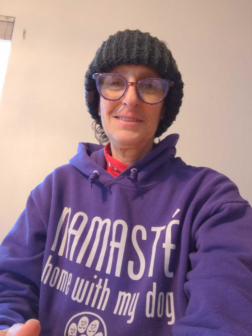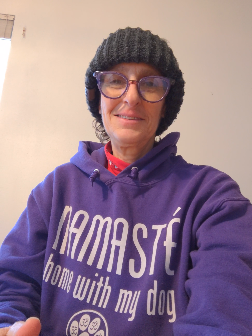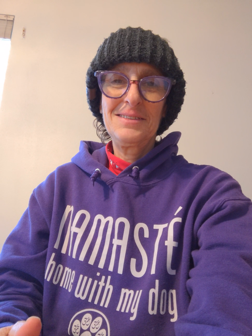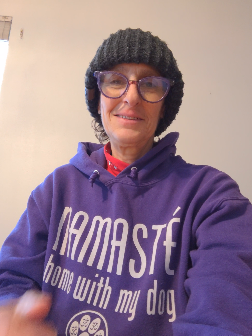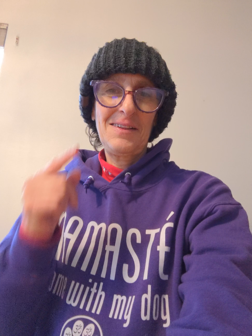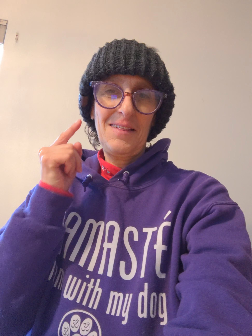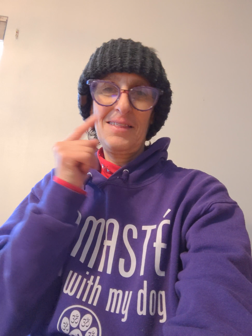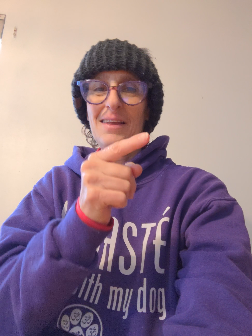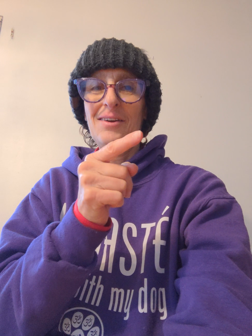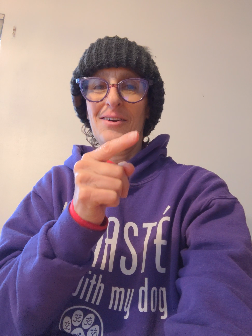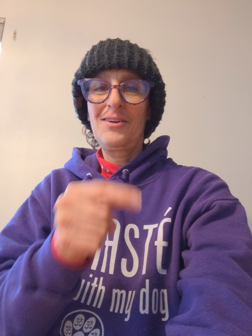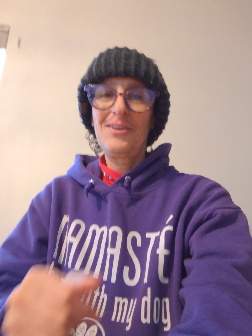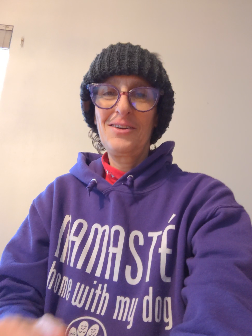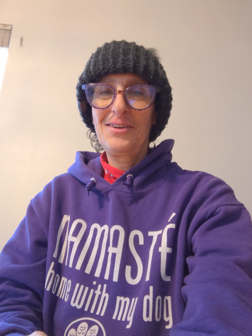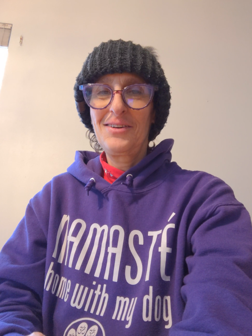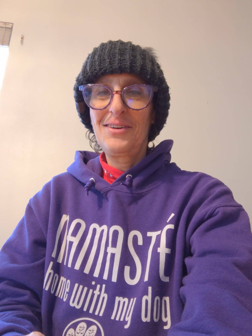there